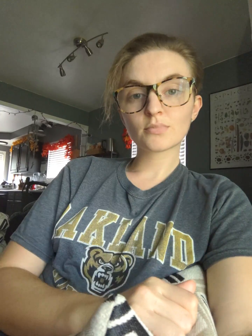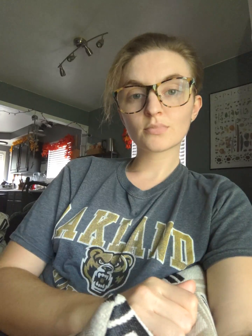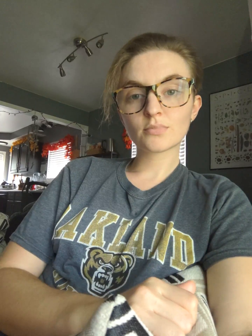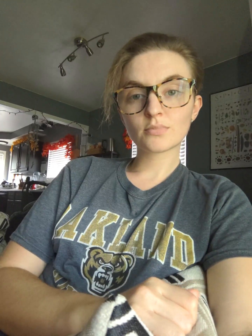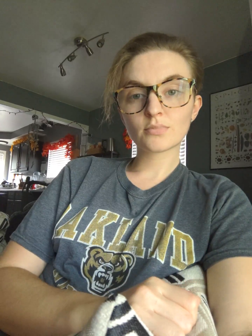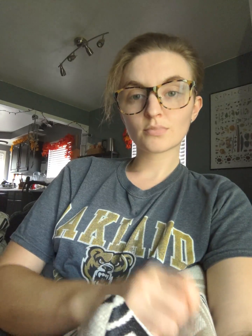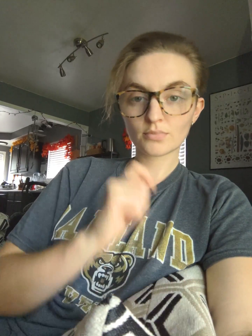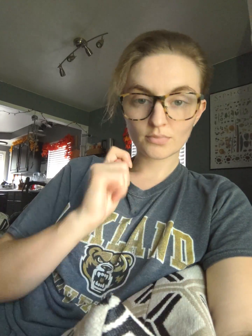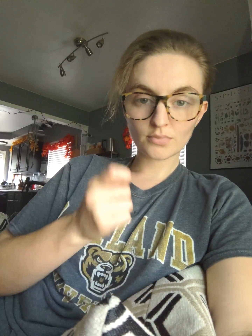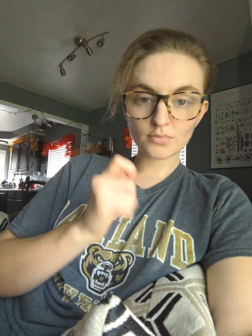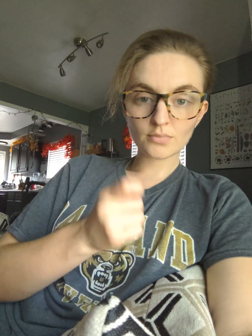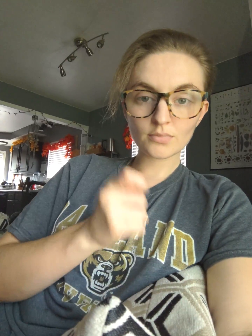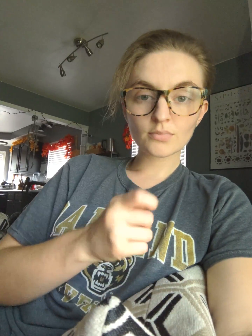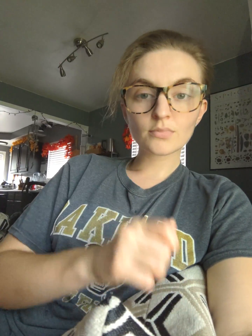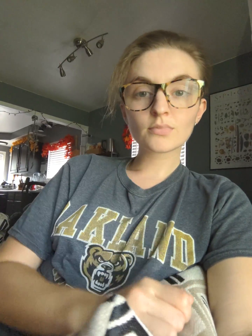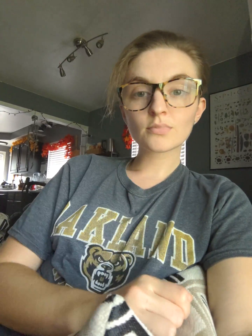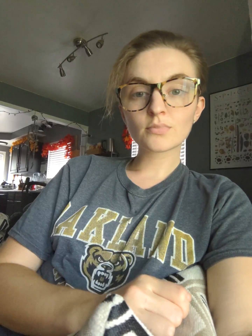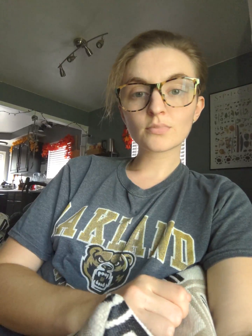cart